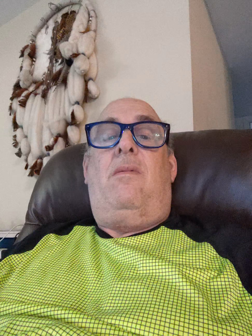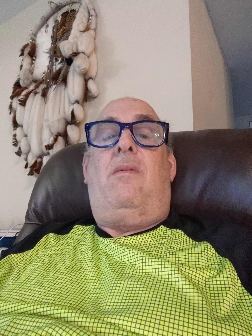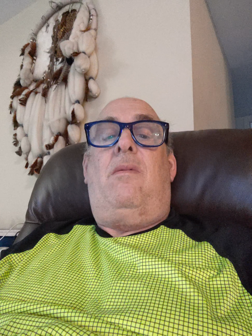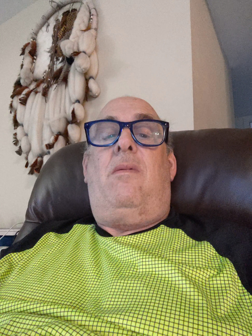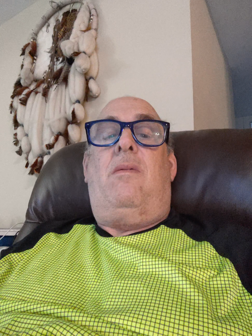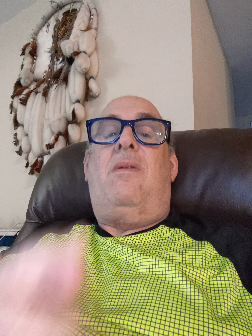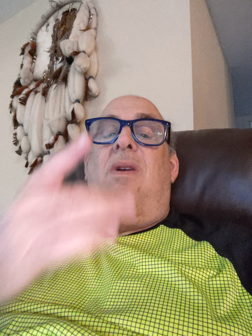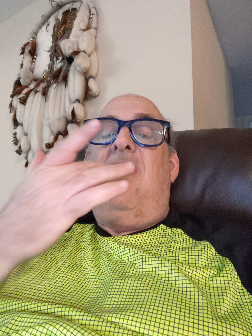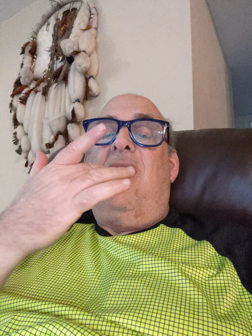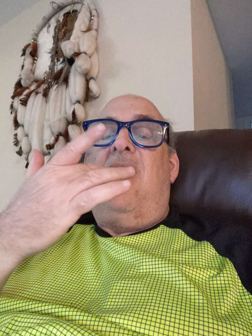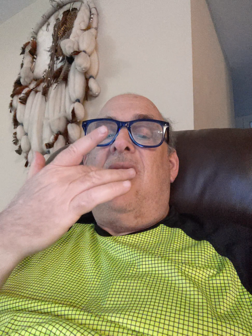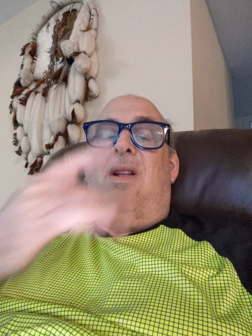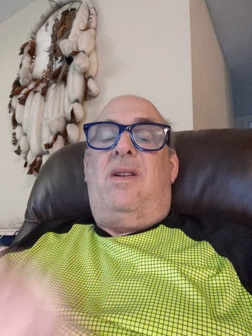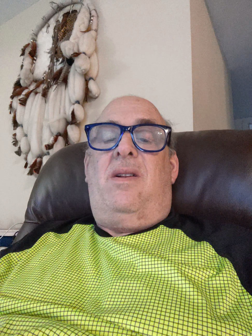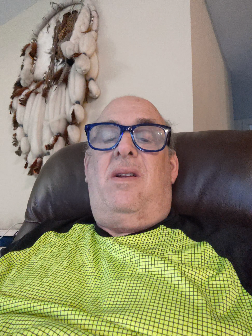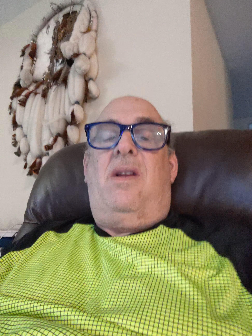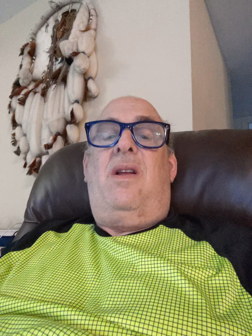taste